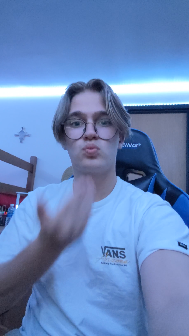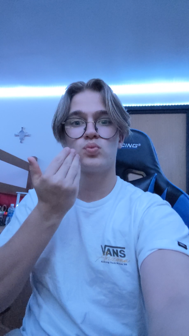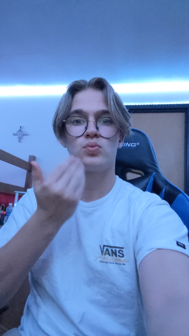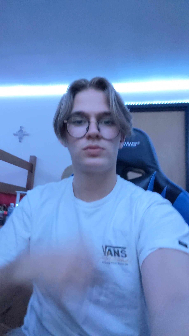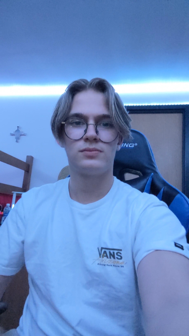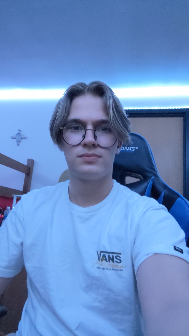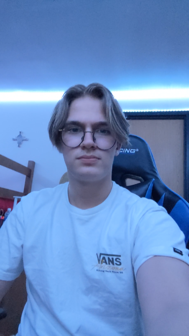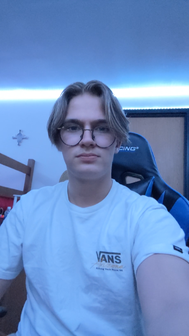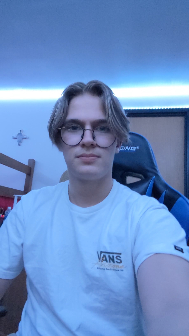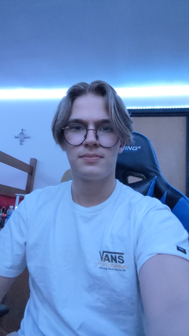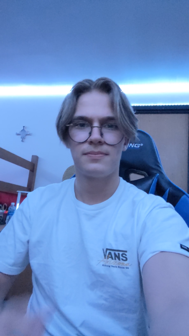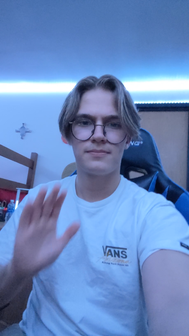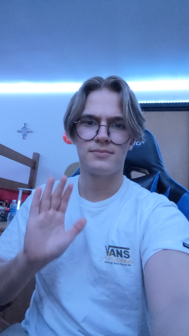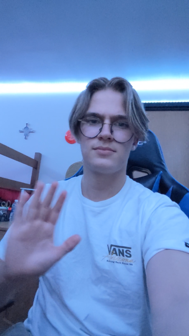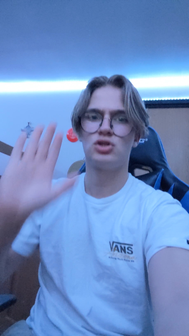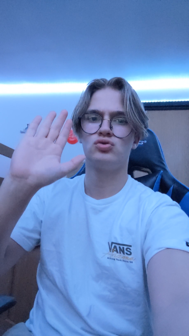push